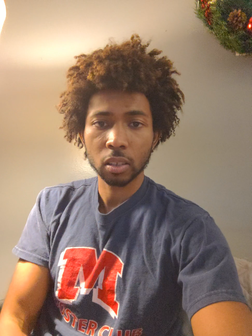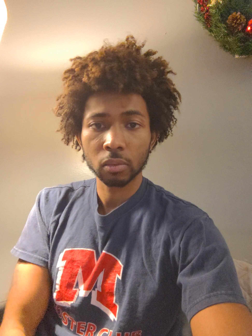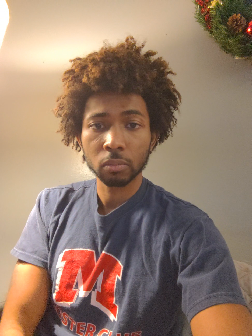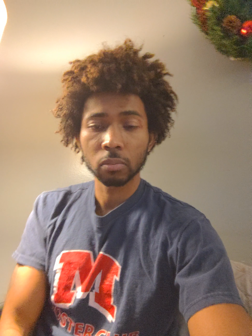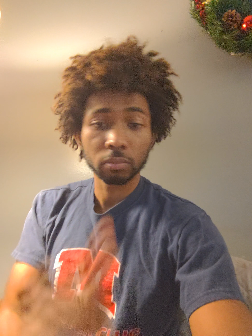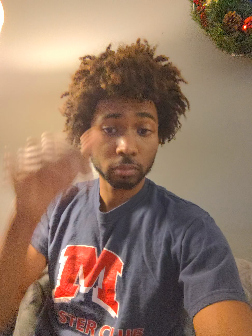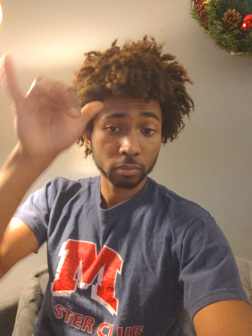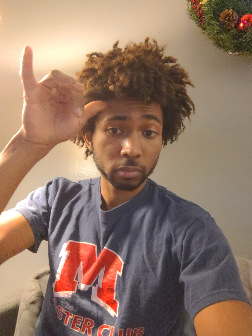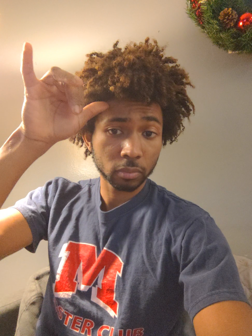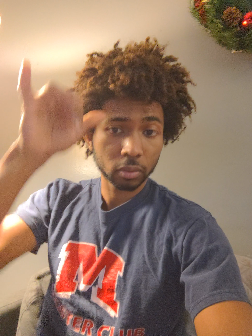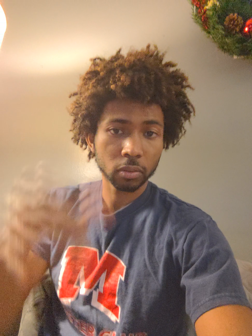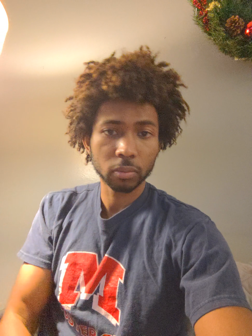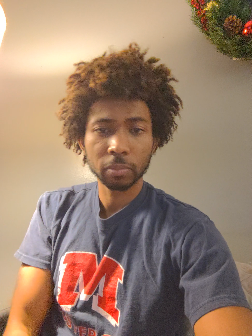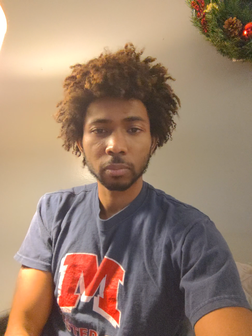cow